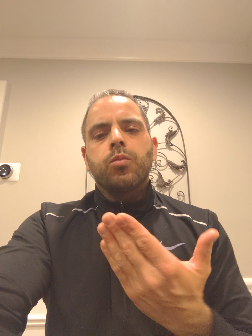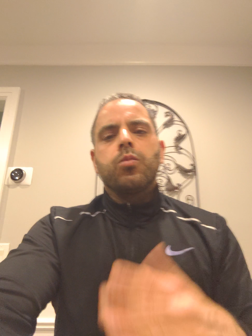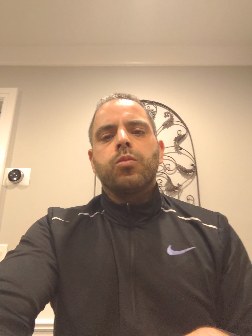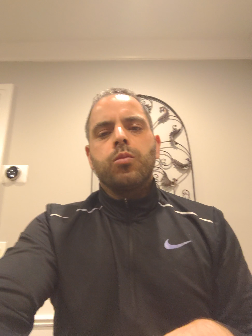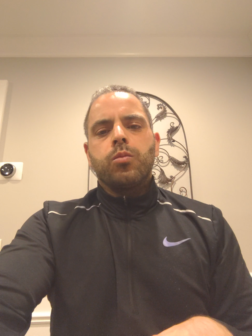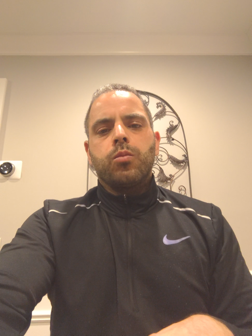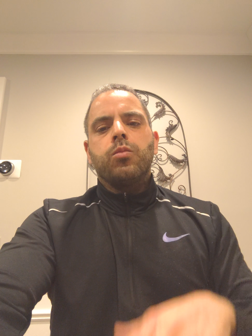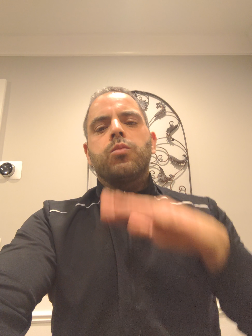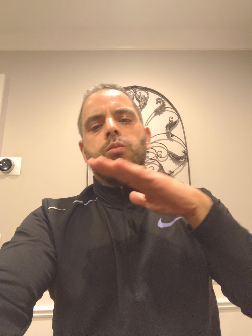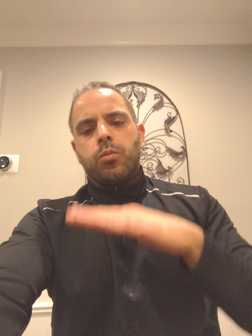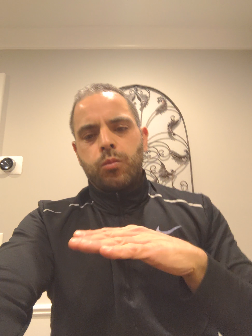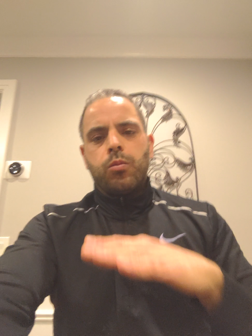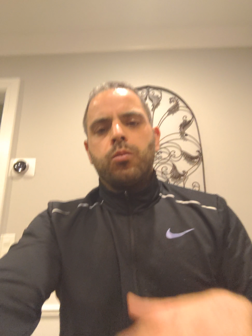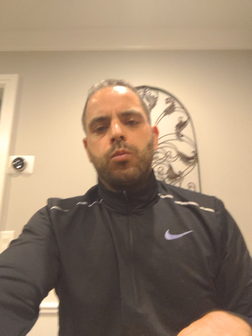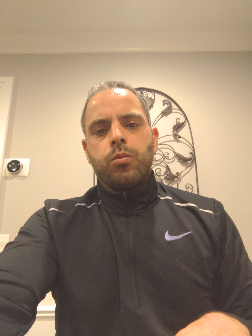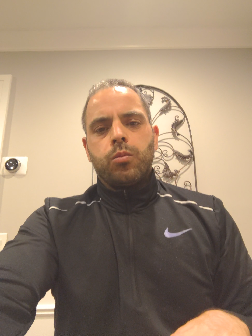on